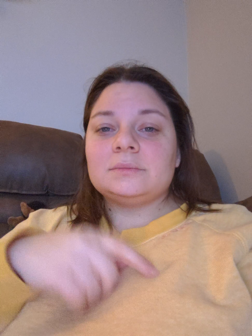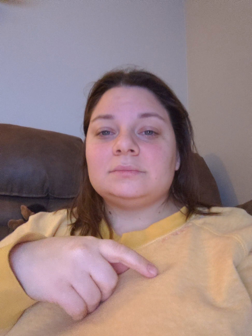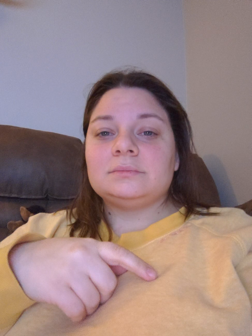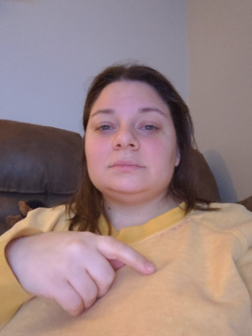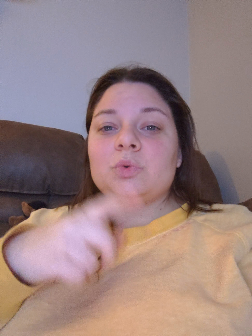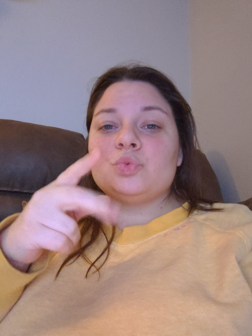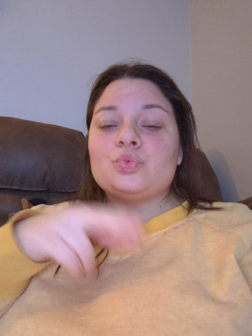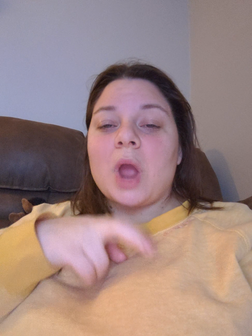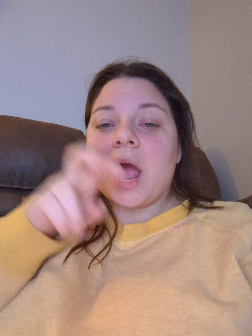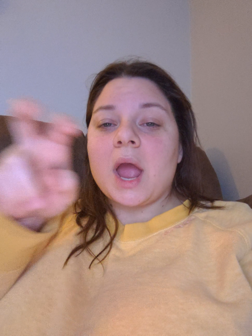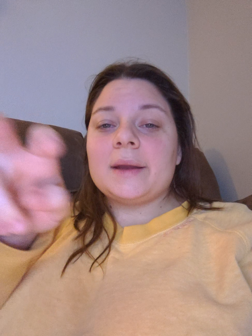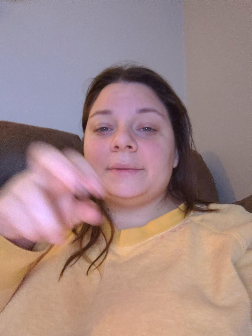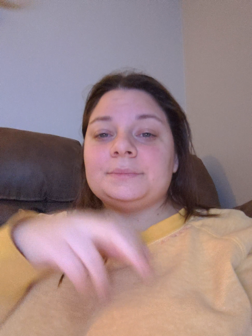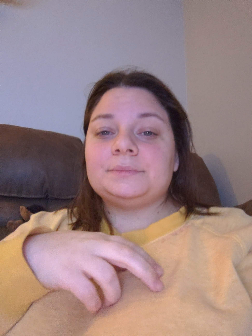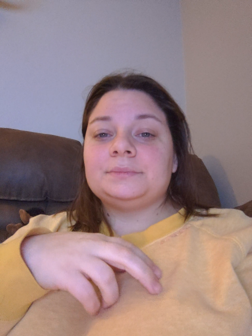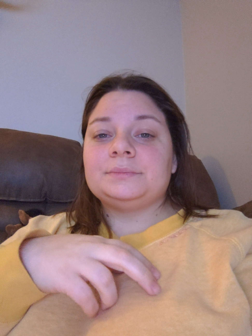ride